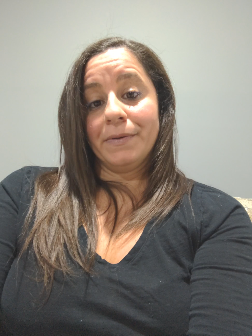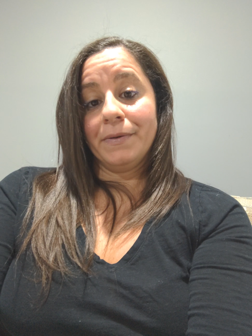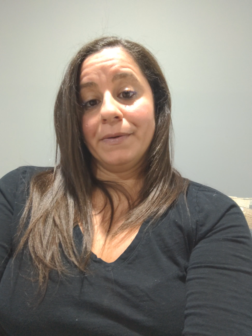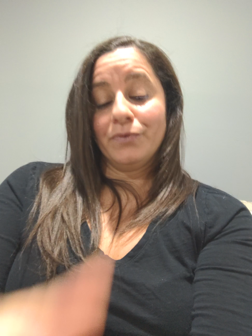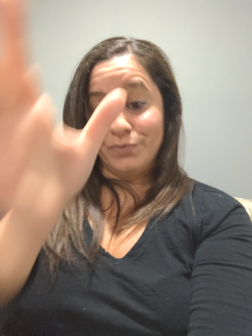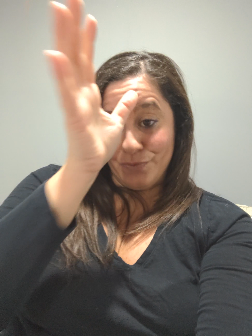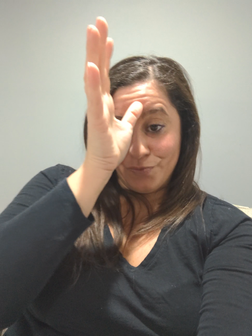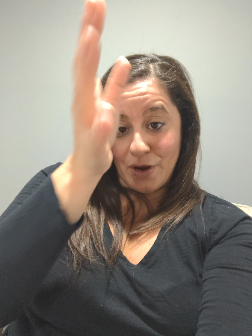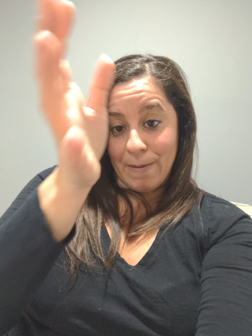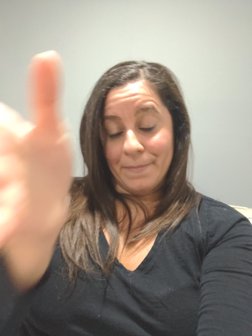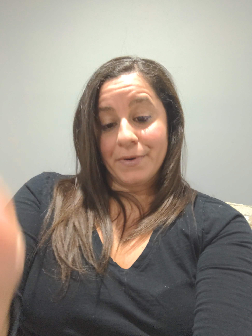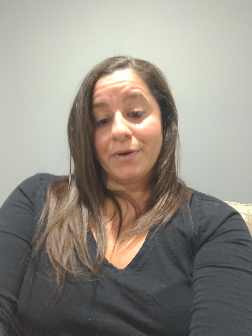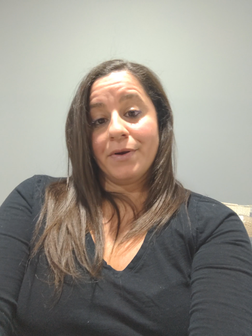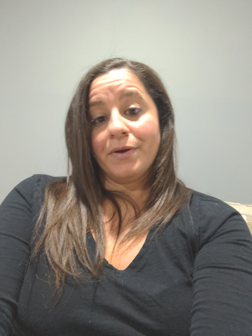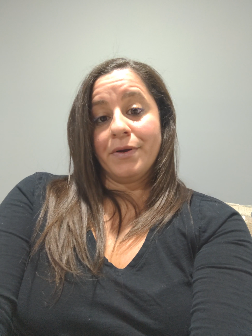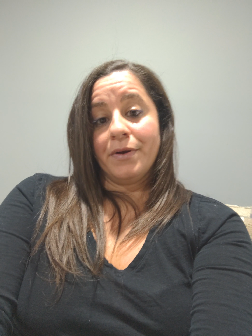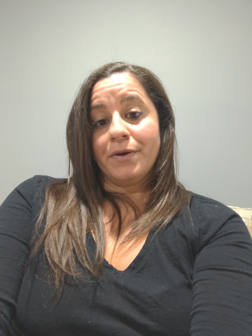grandpa